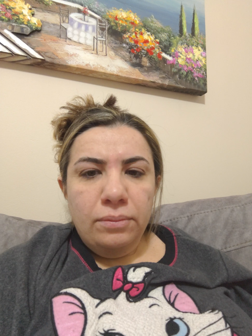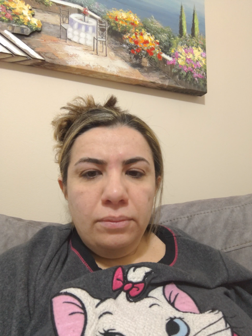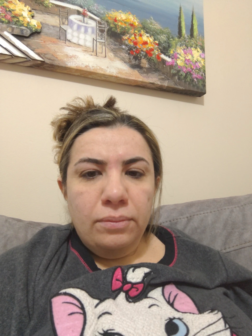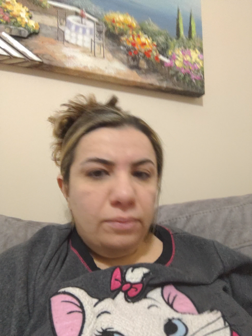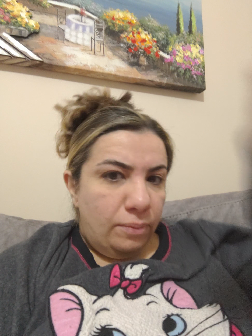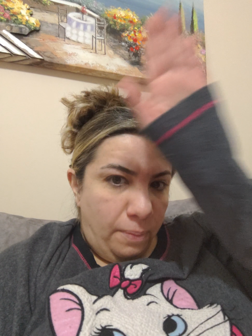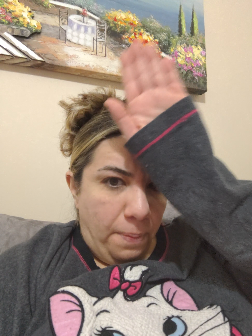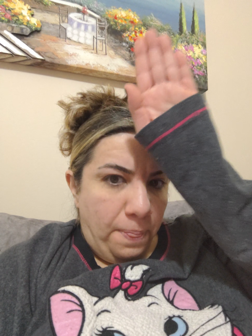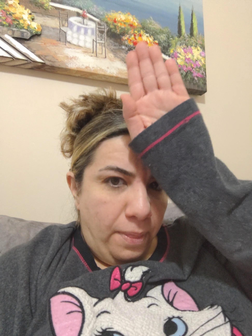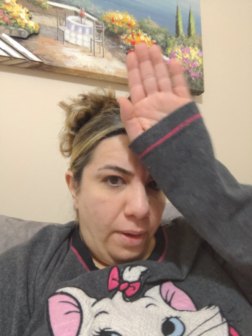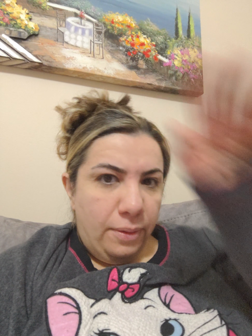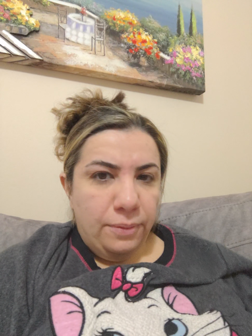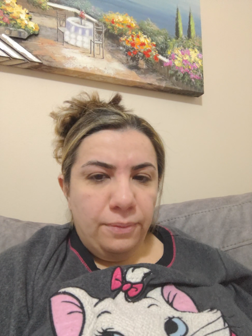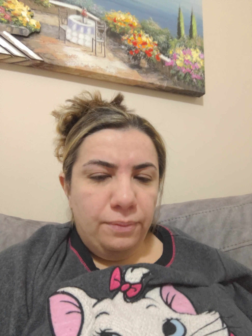fireman